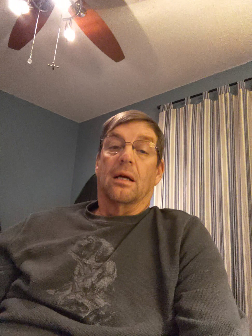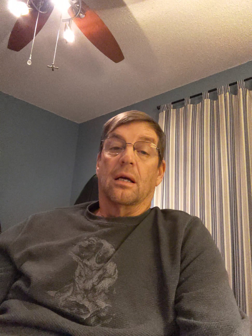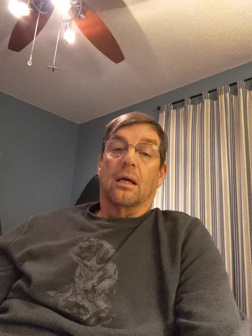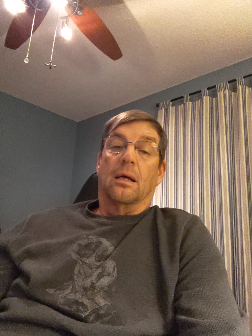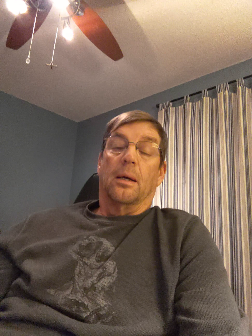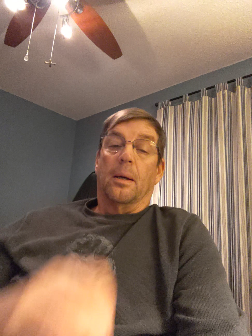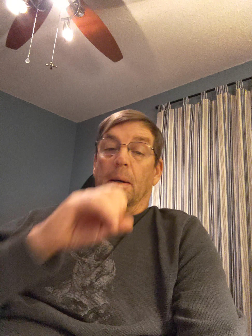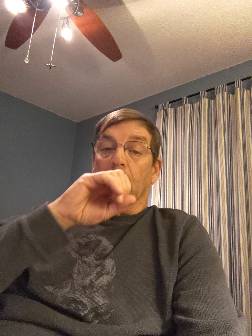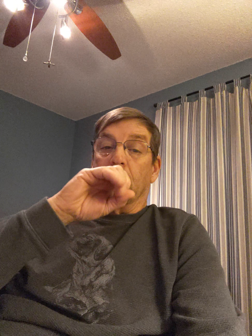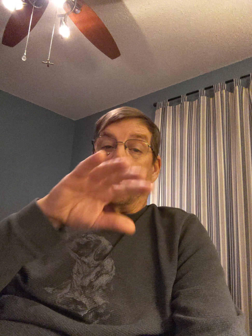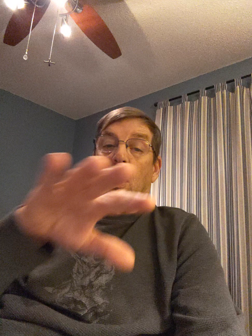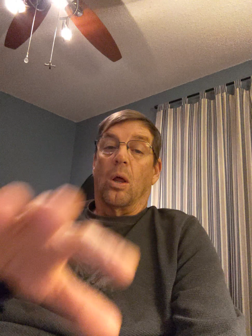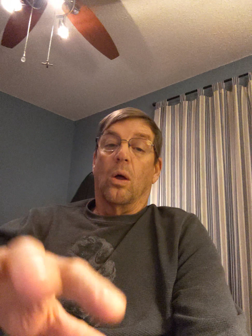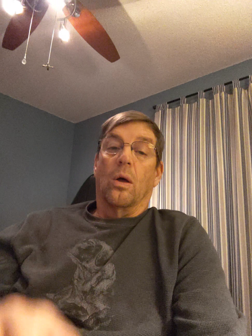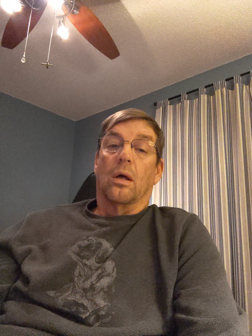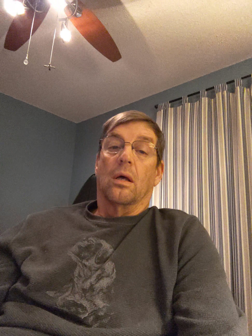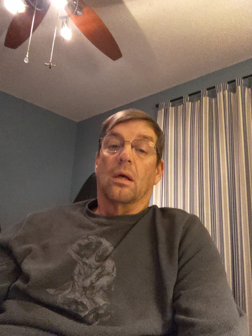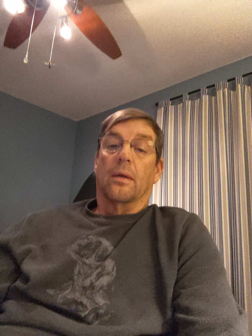blow